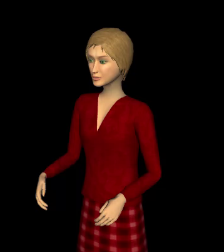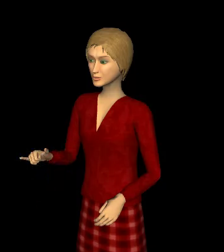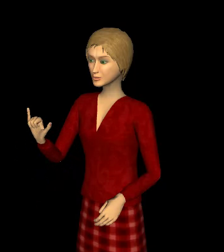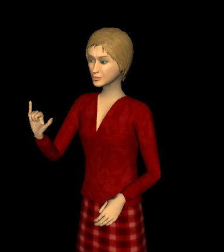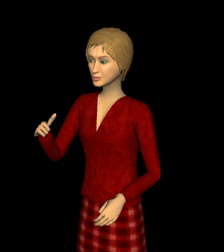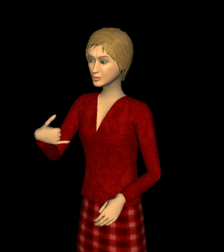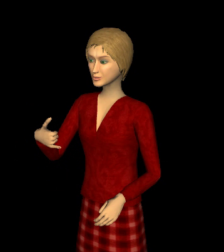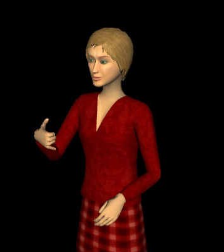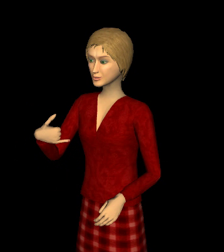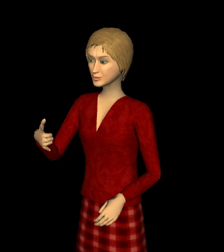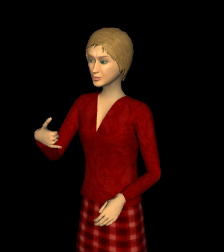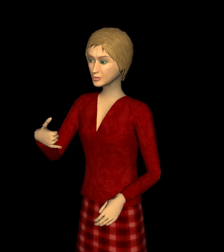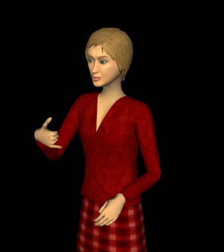الخميس